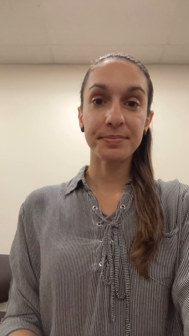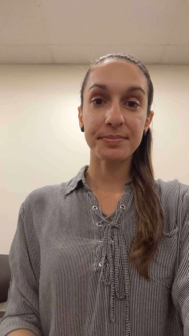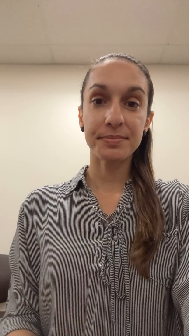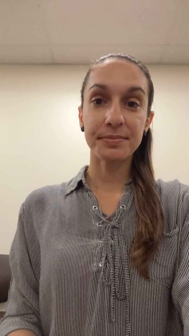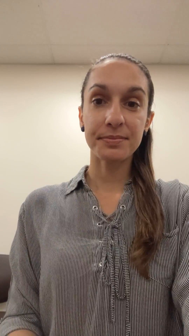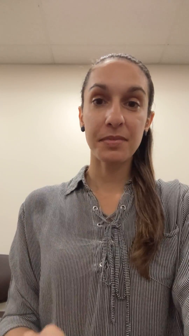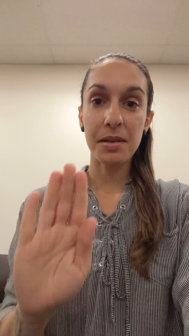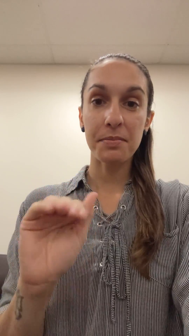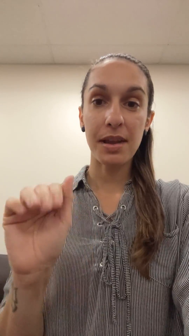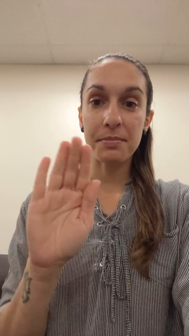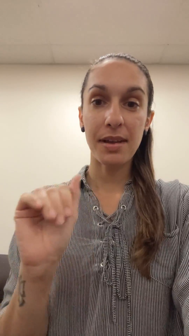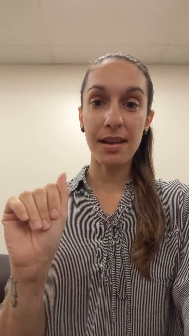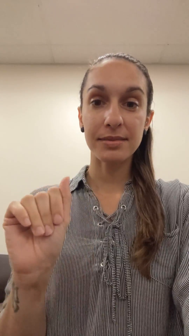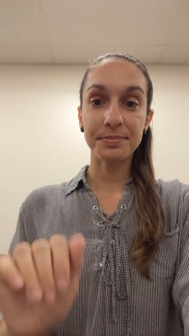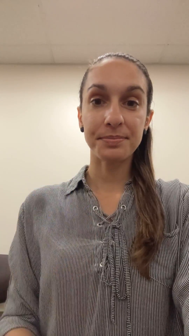baa baa